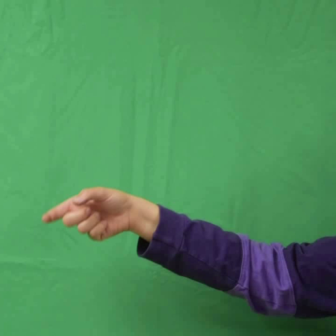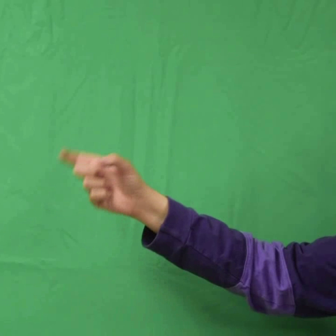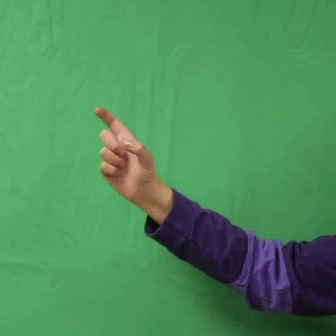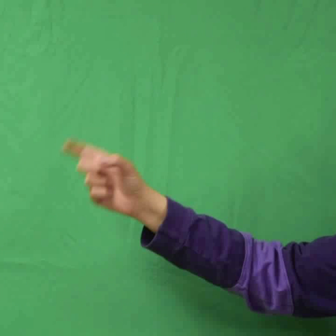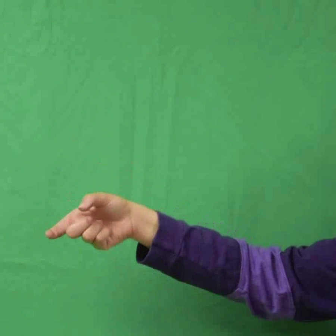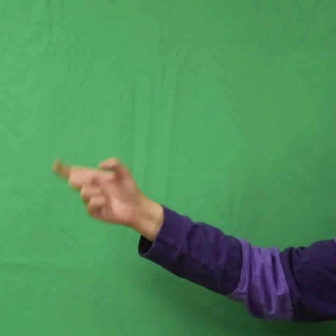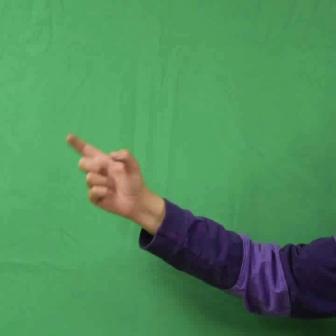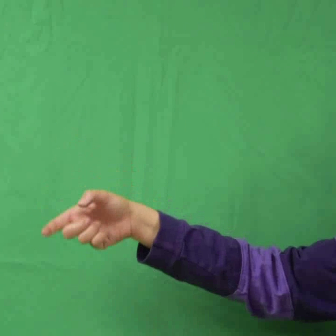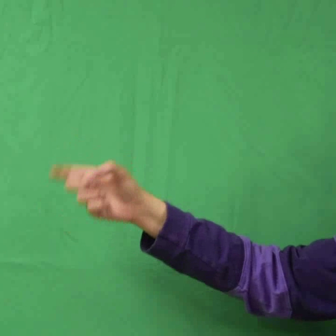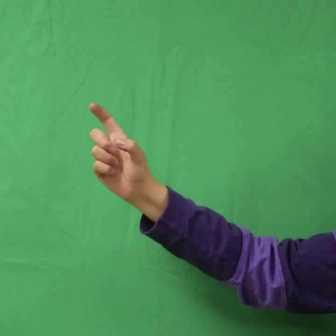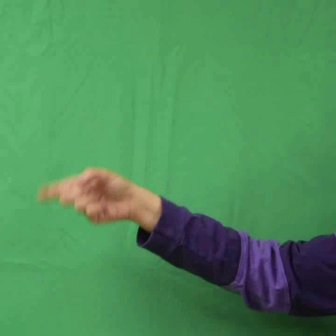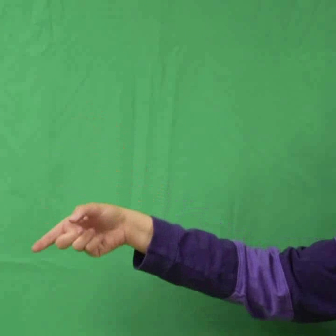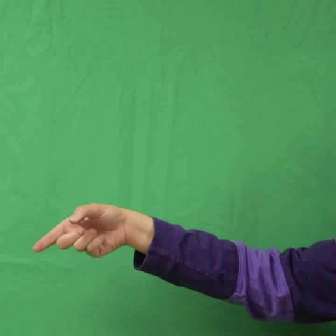Q